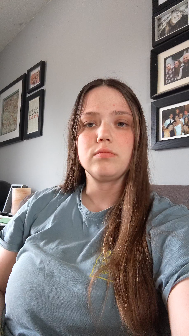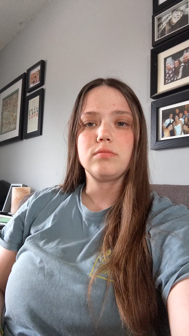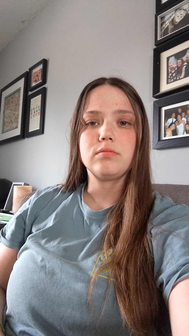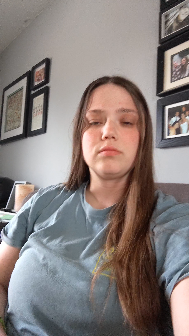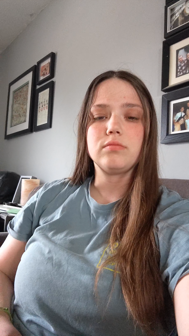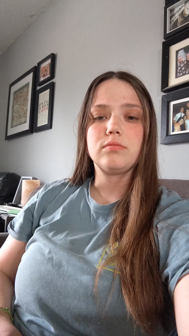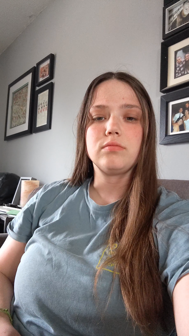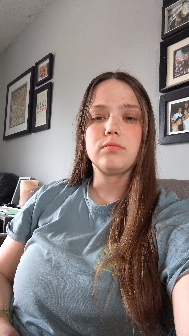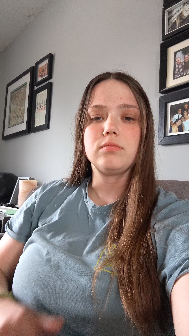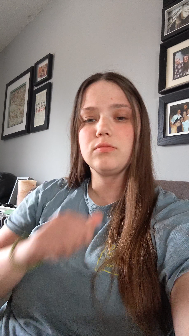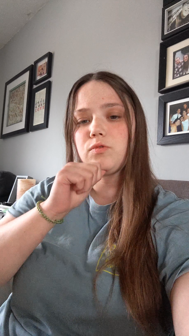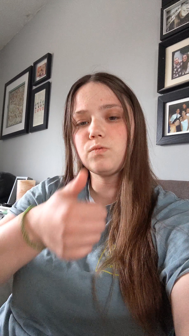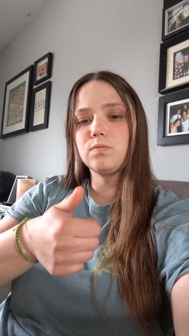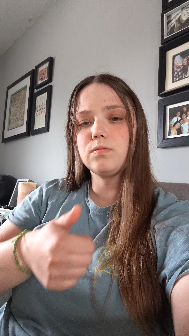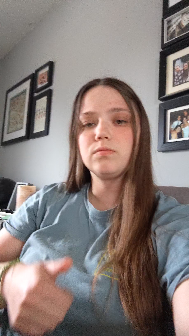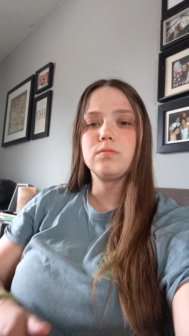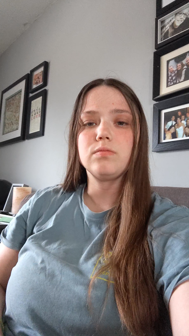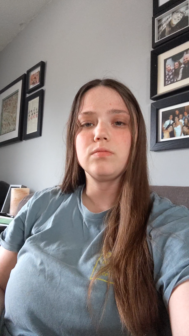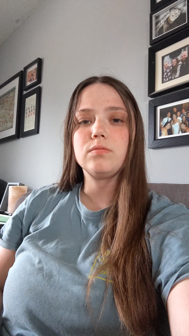don't